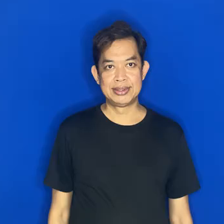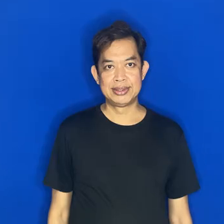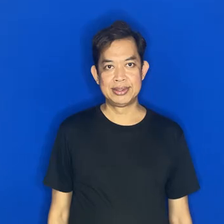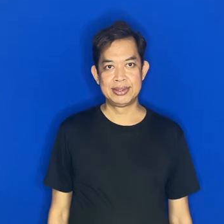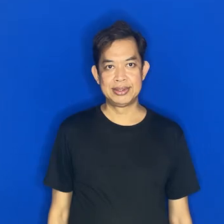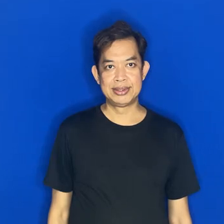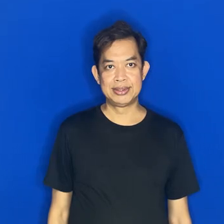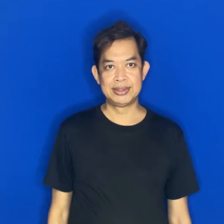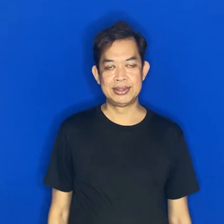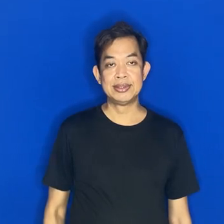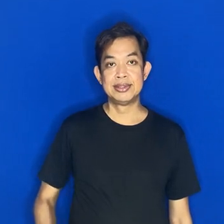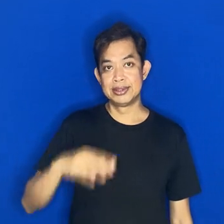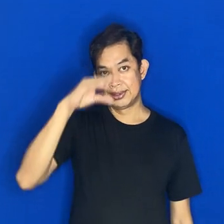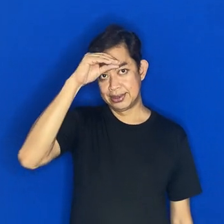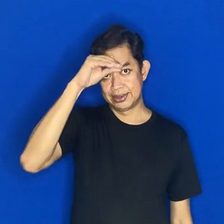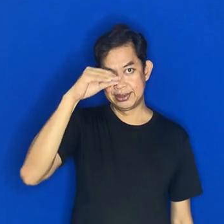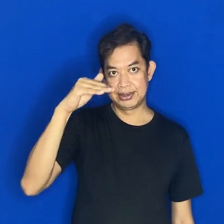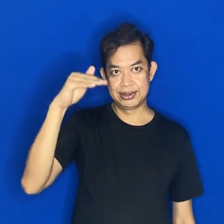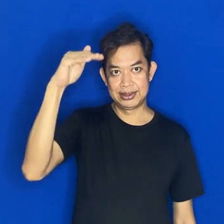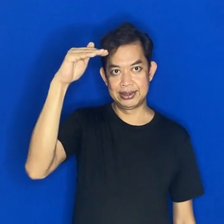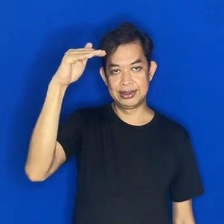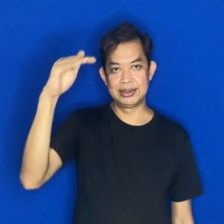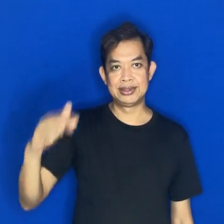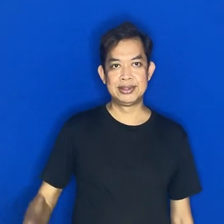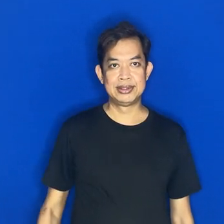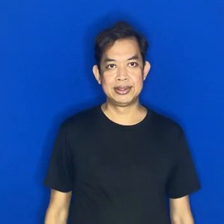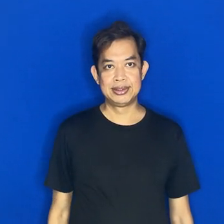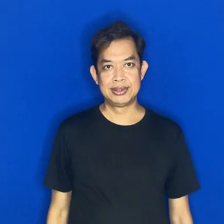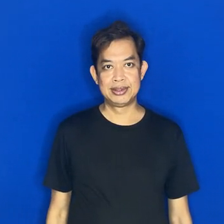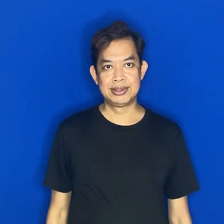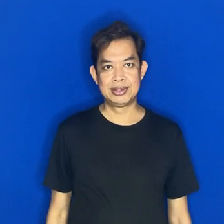man